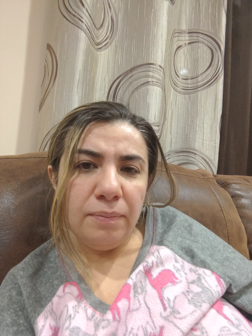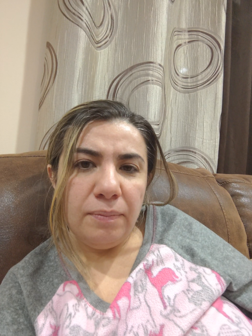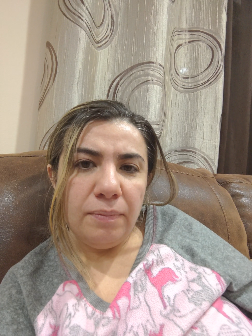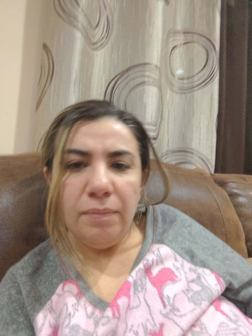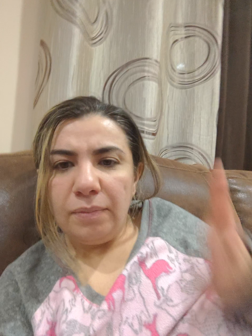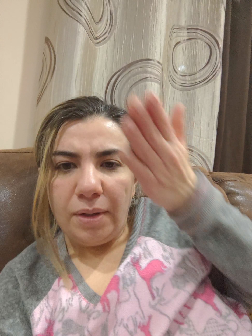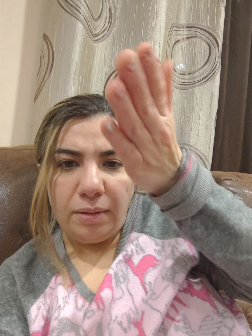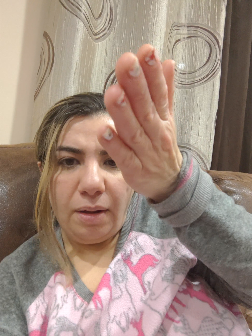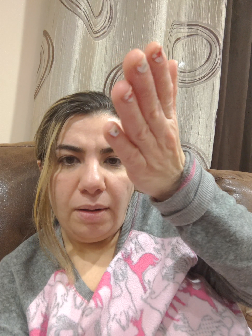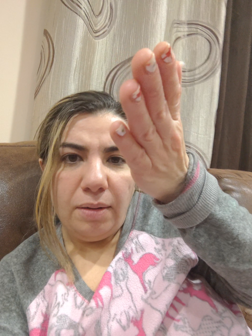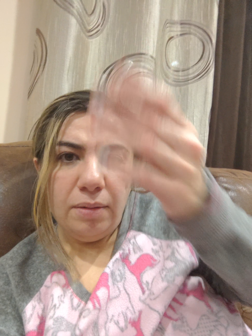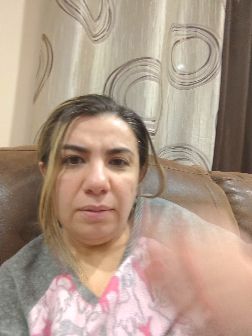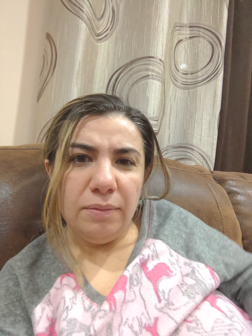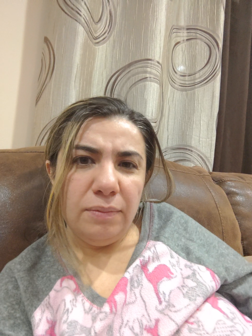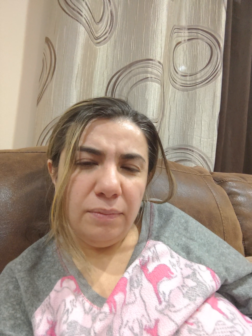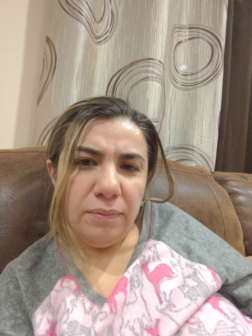there